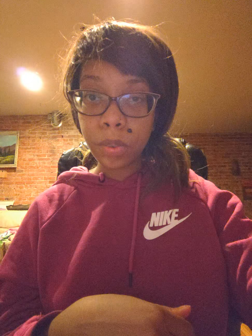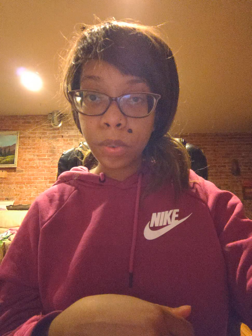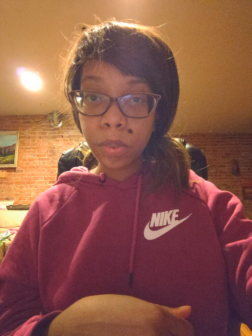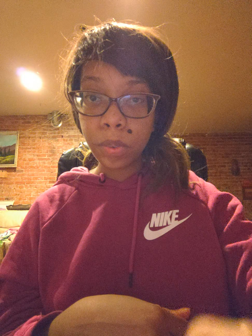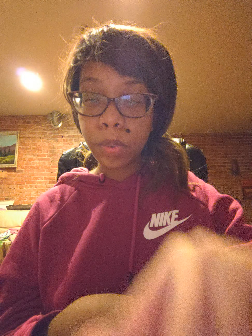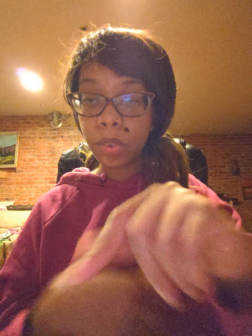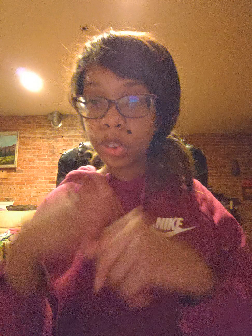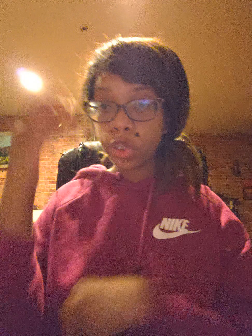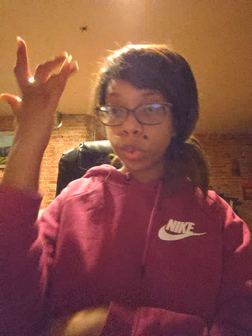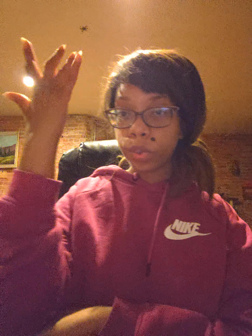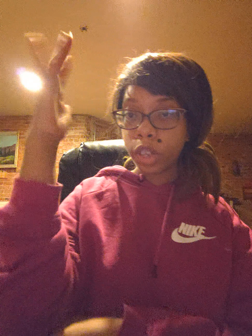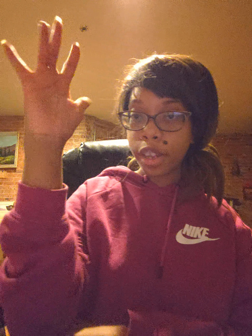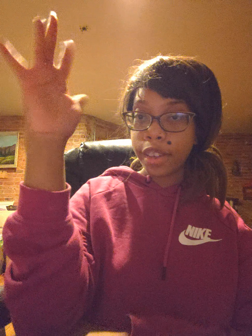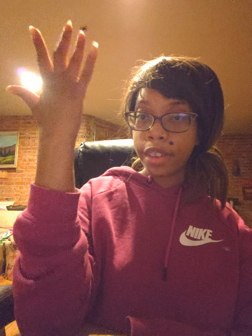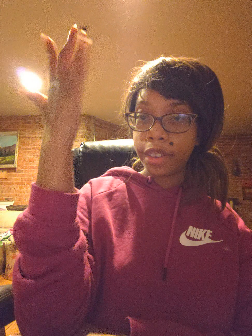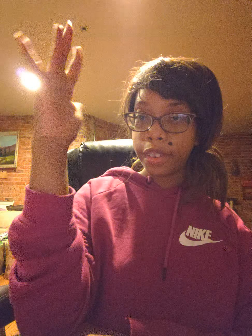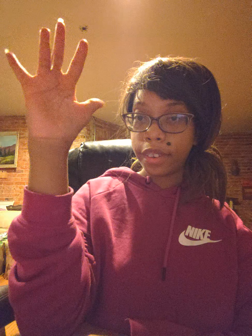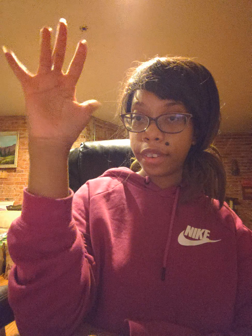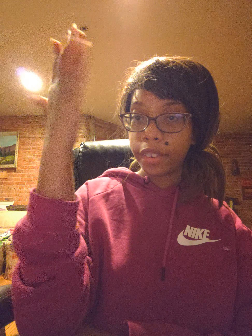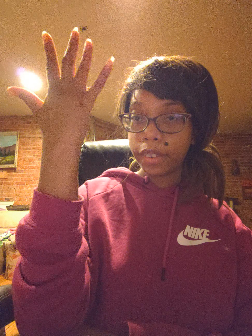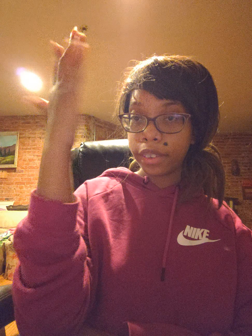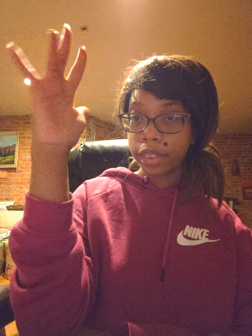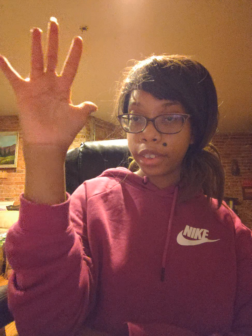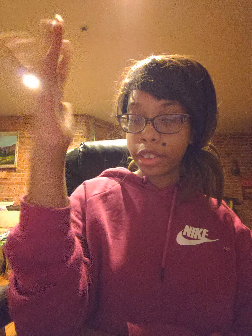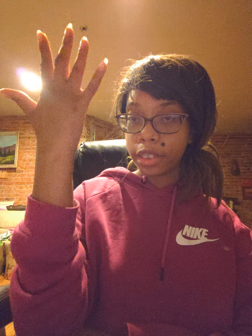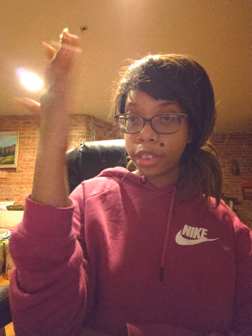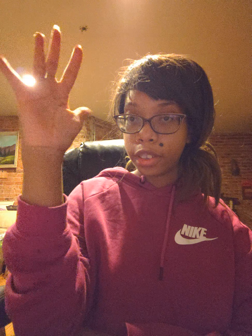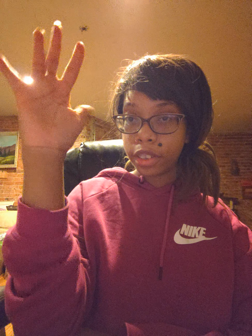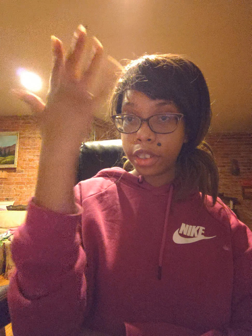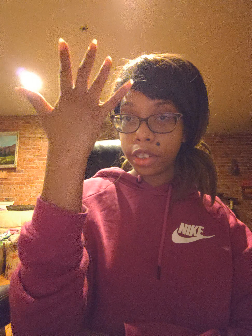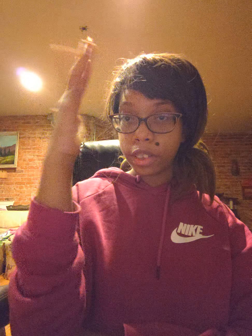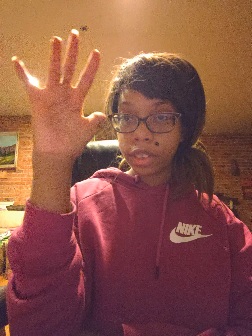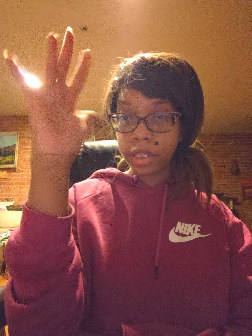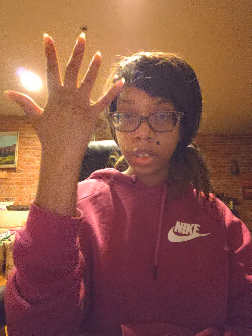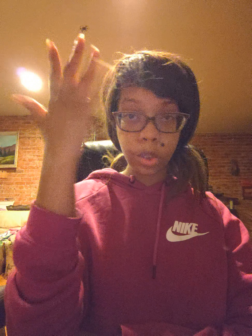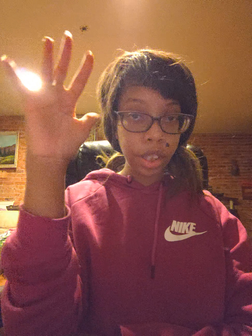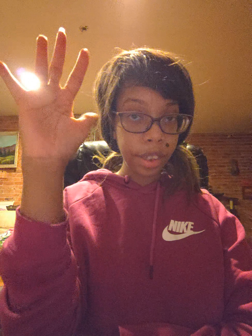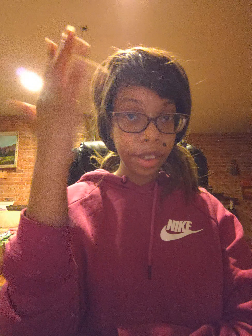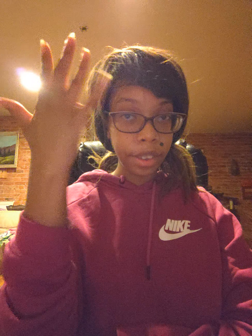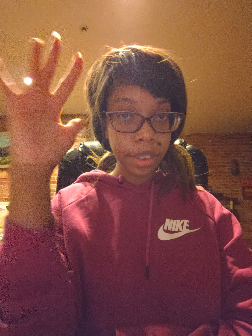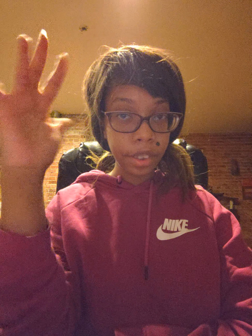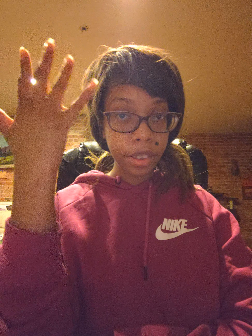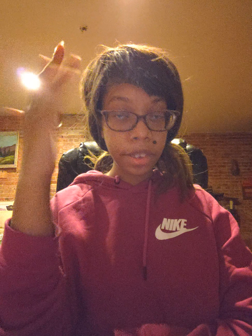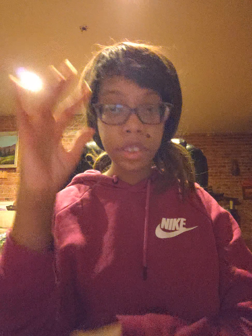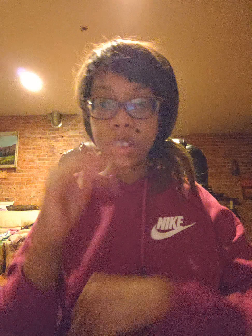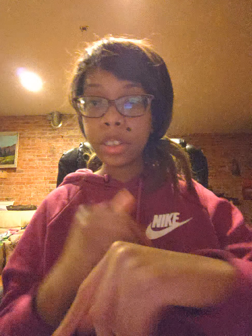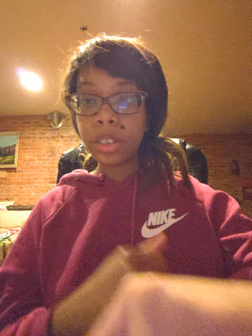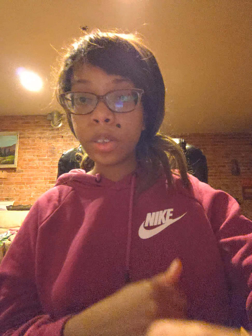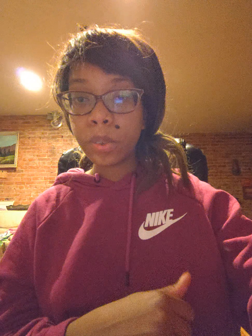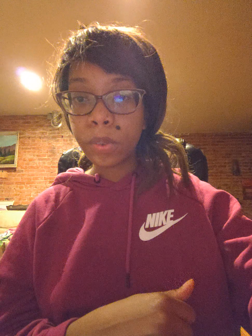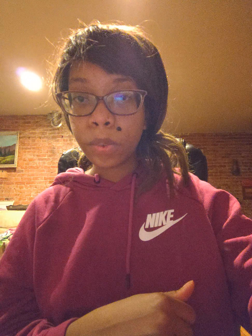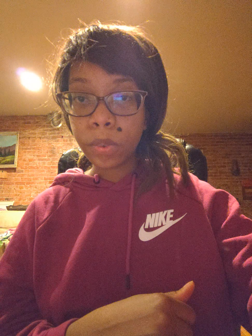tree